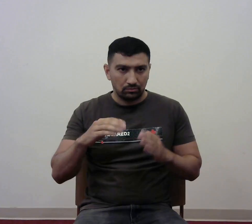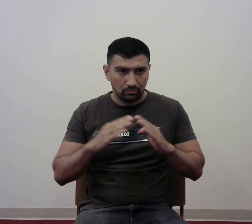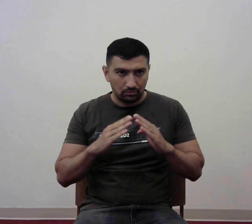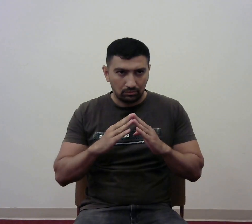ev